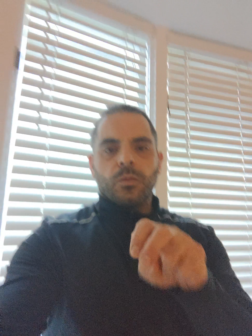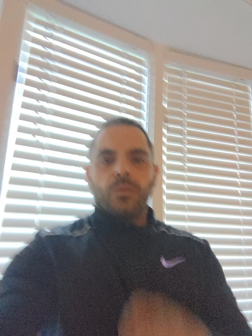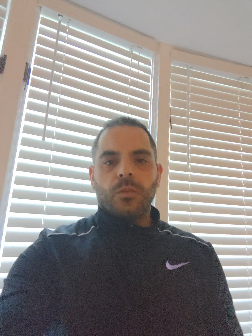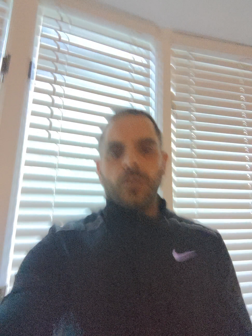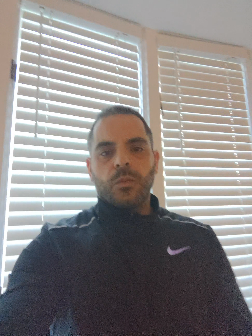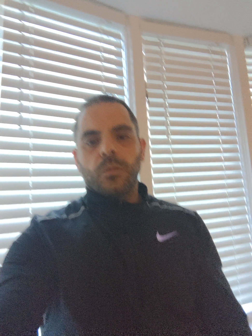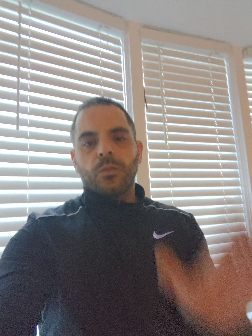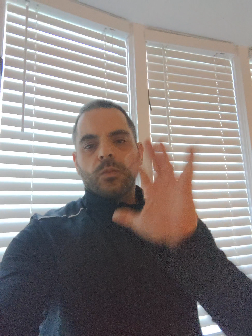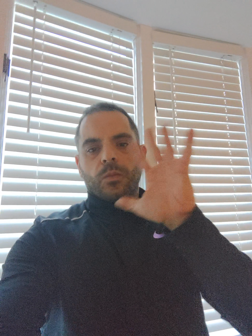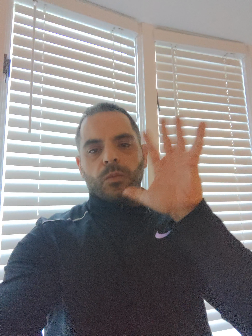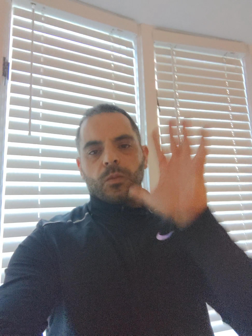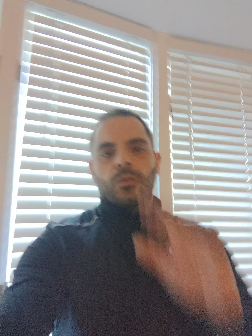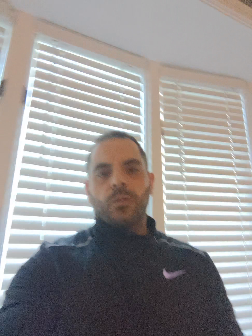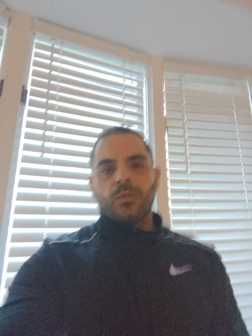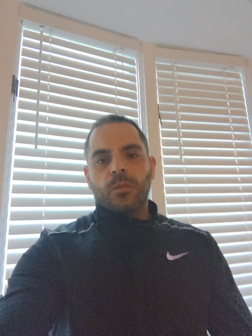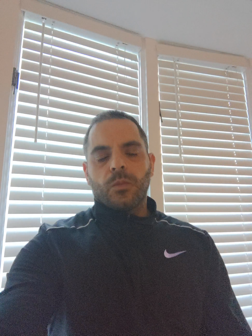bye